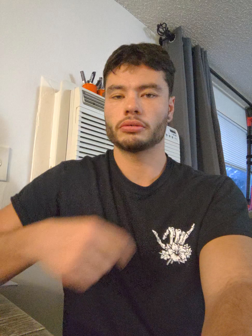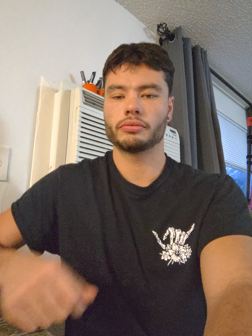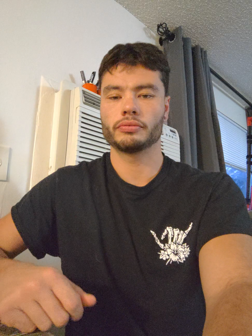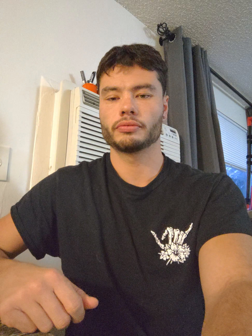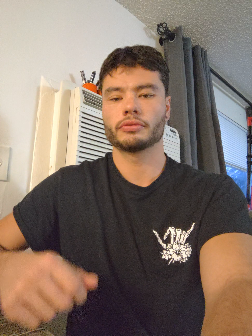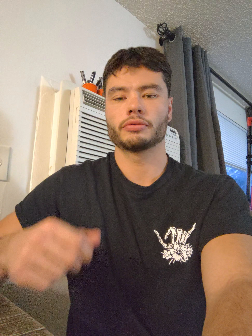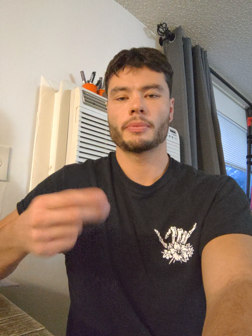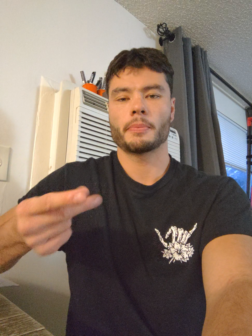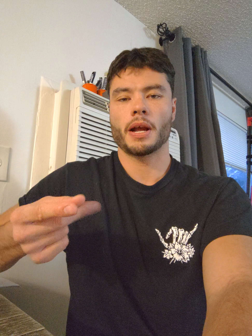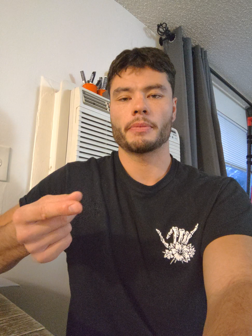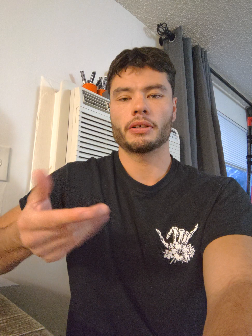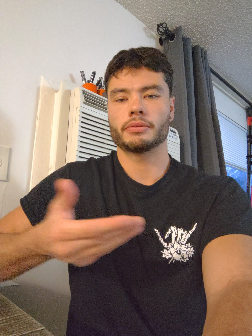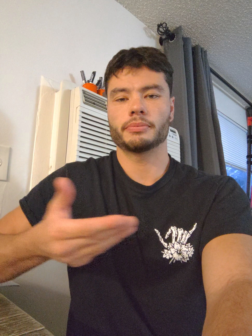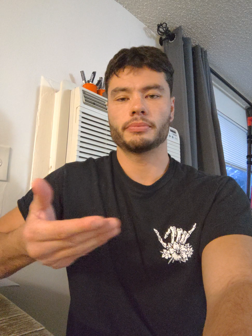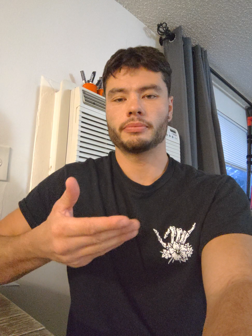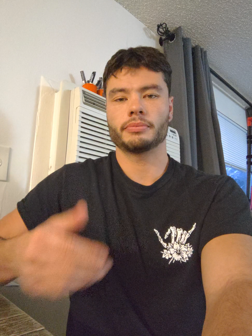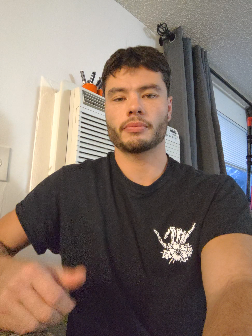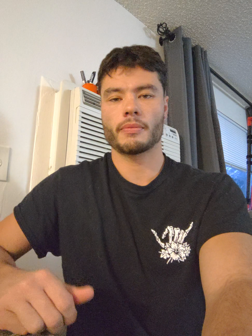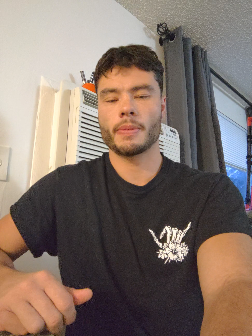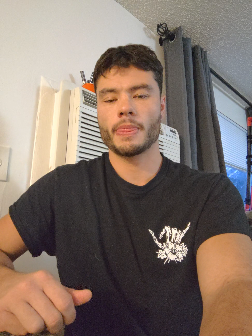puppy